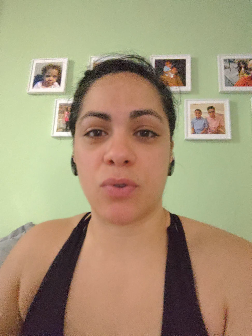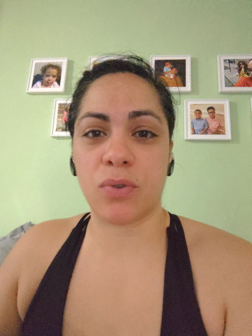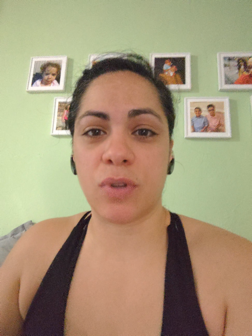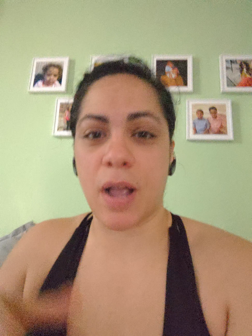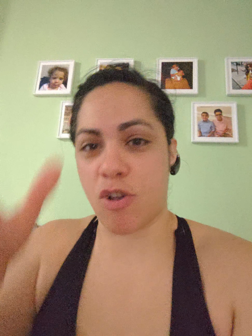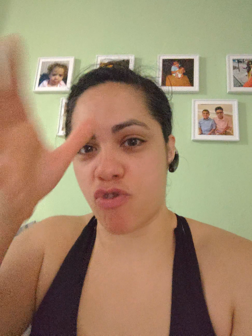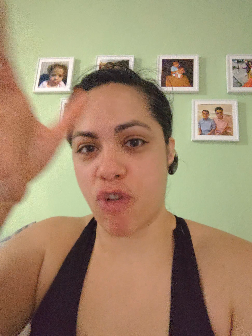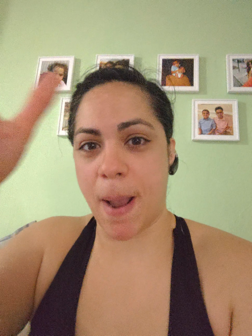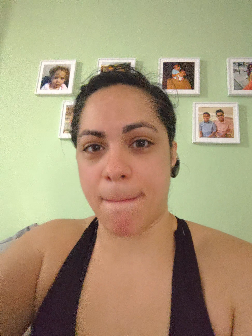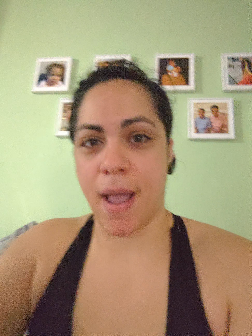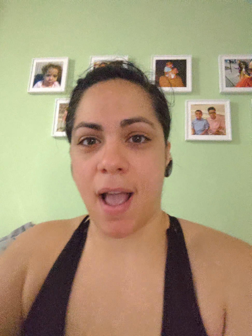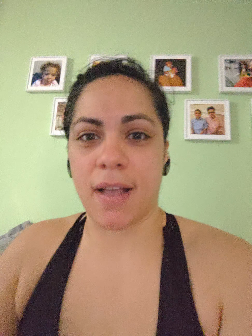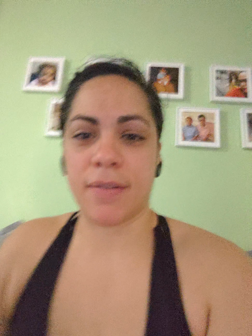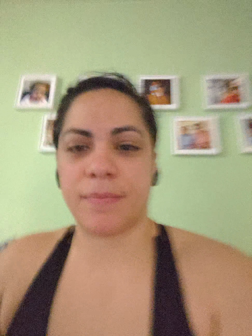grandpa